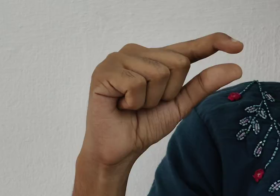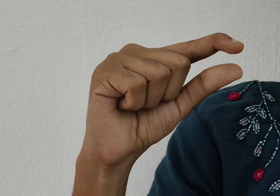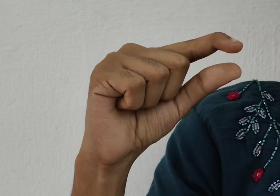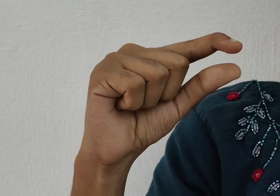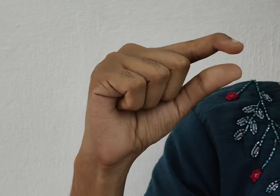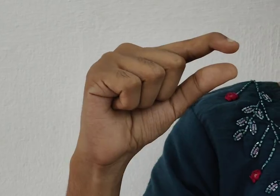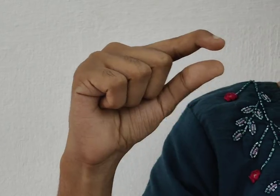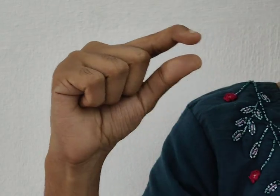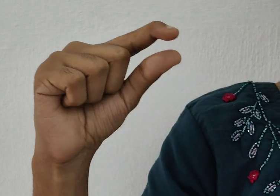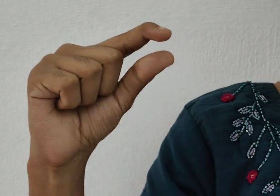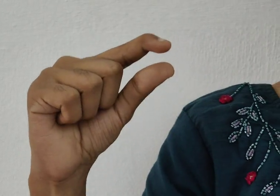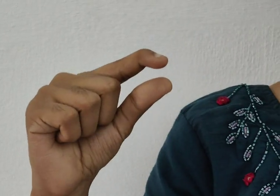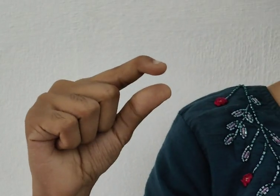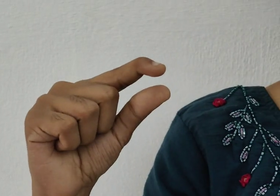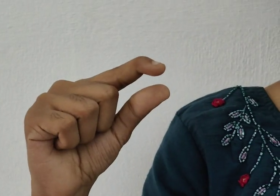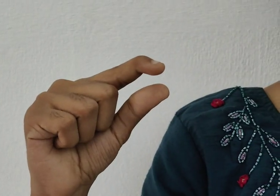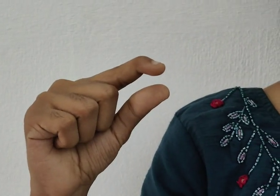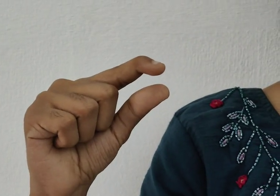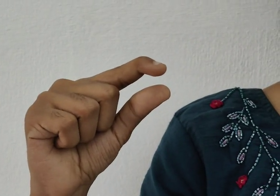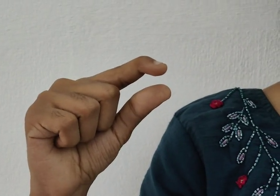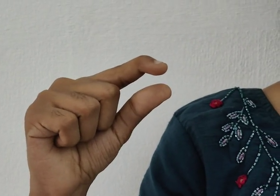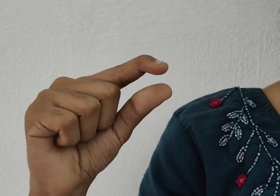ഊ